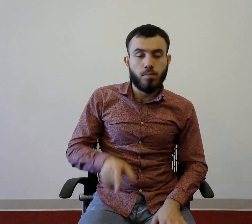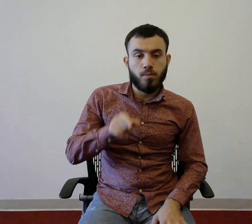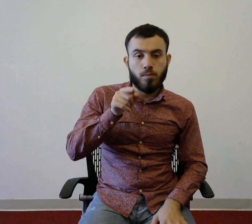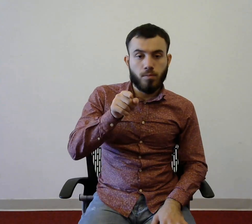sən